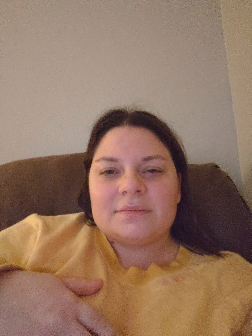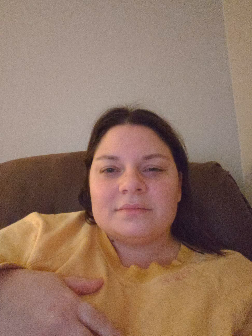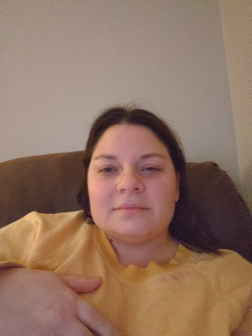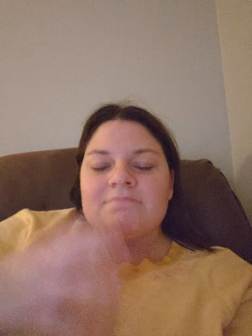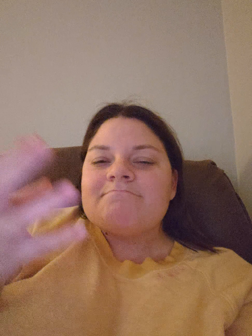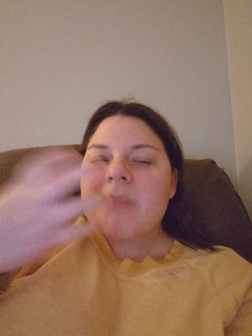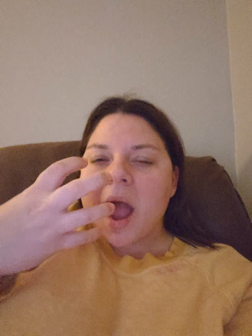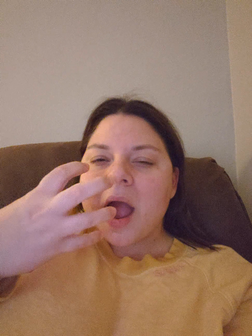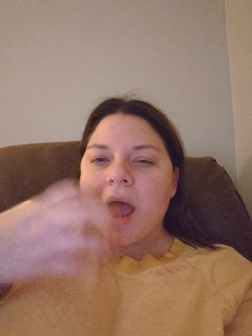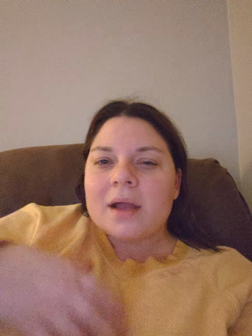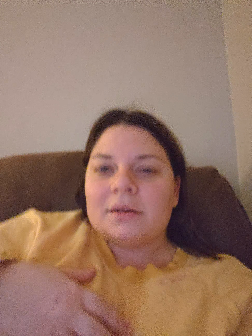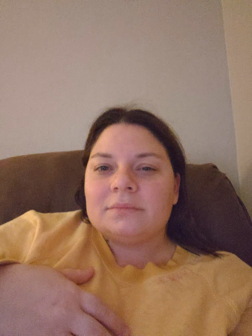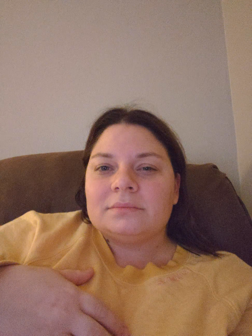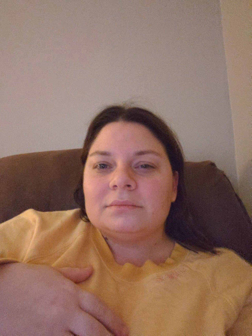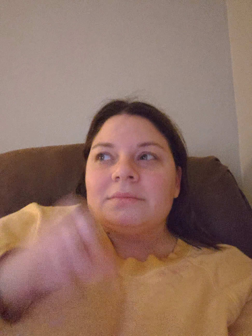mad